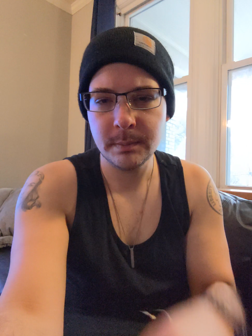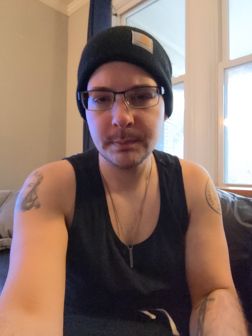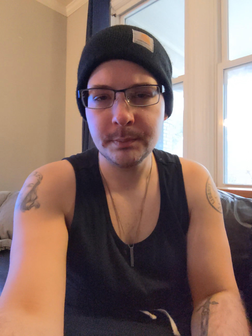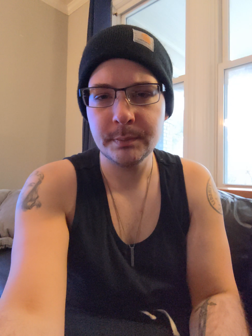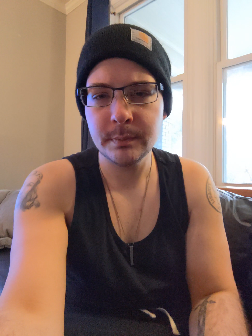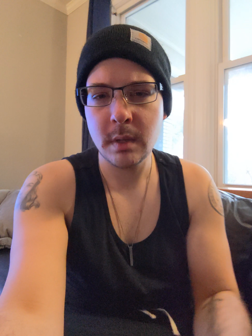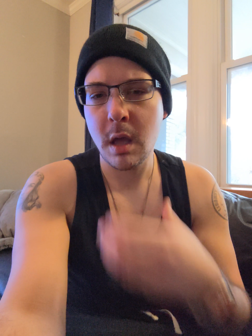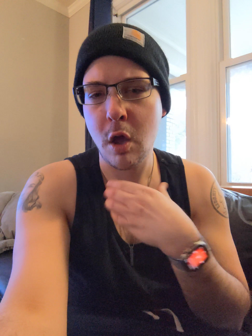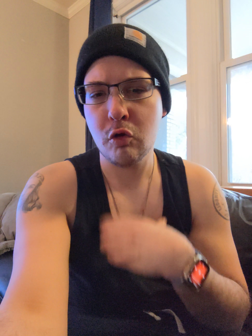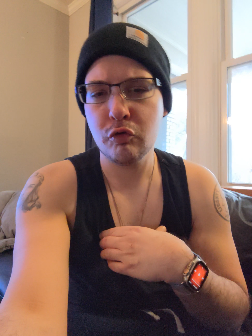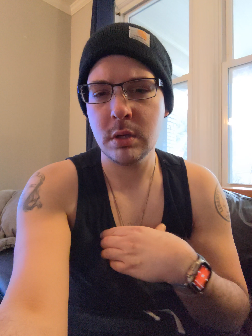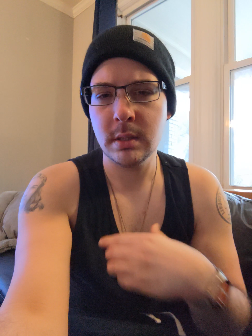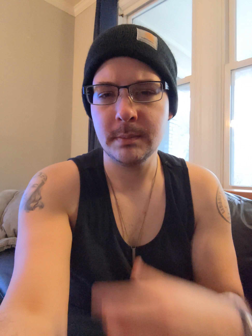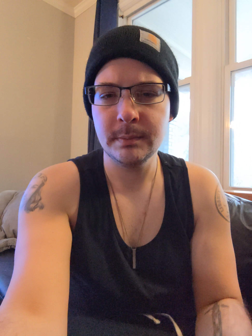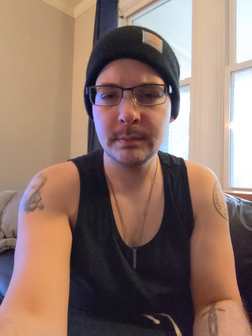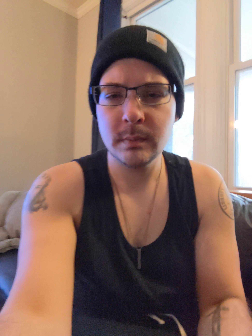hungry